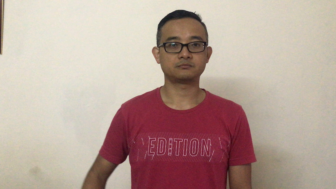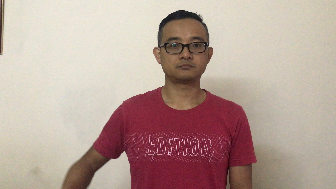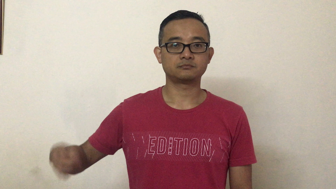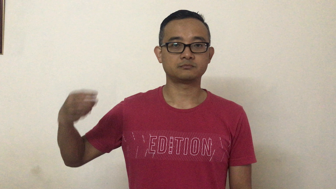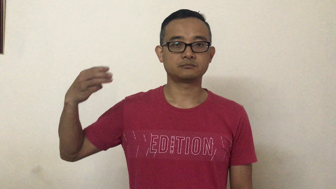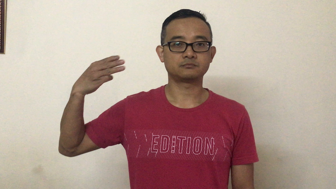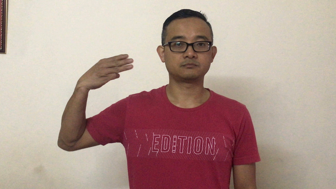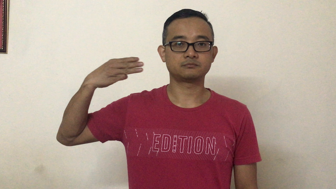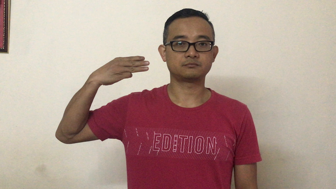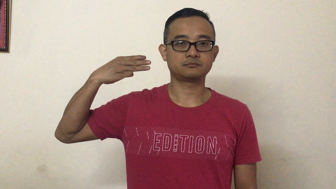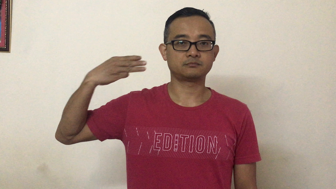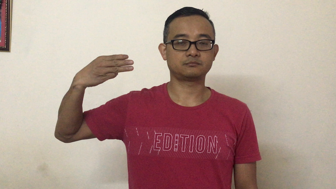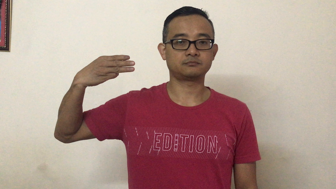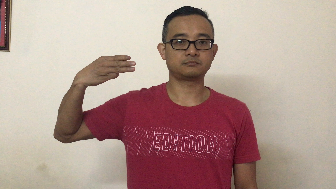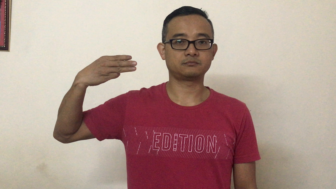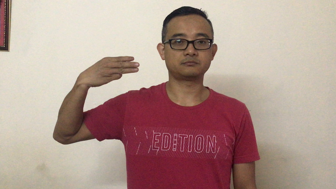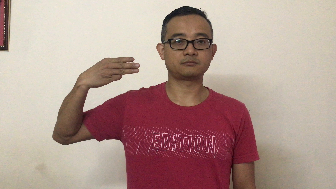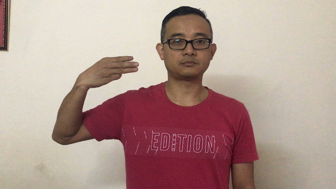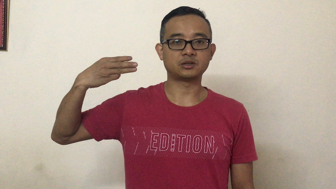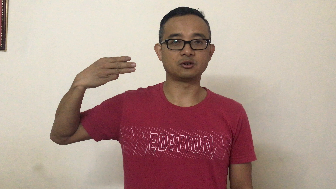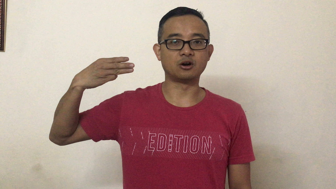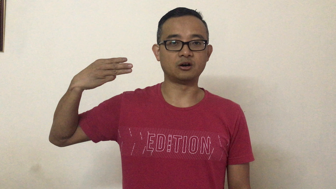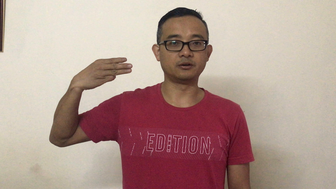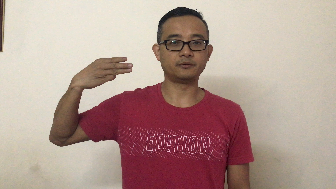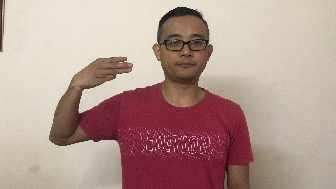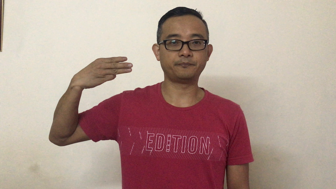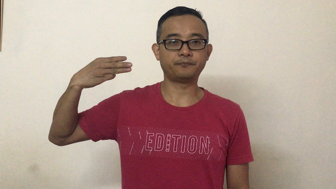घ